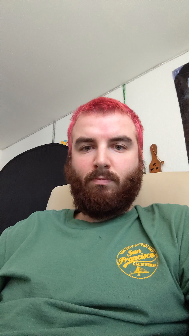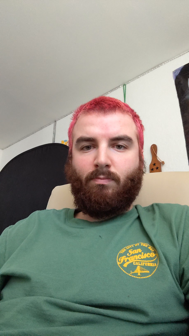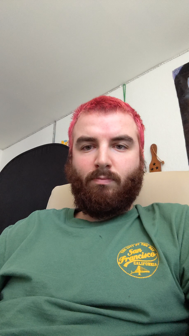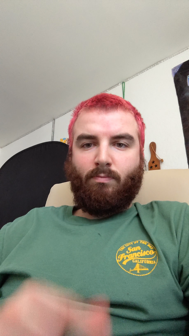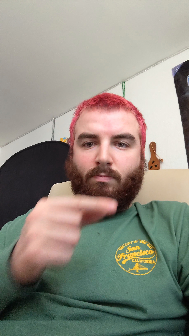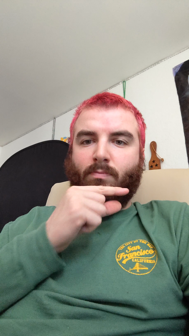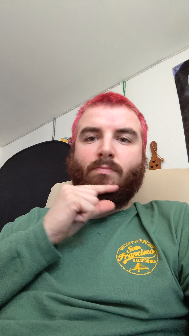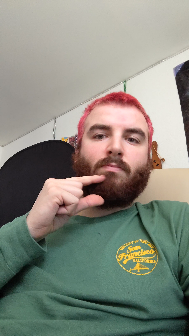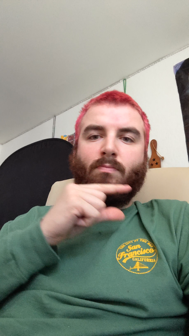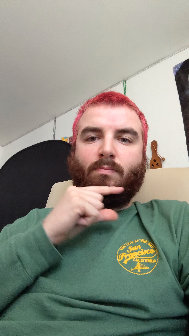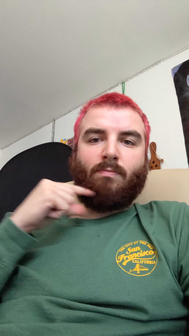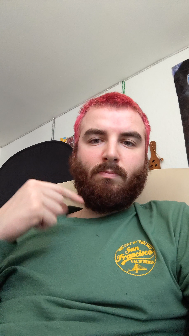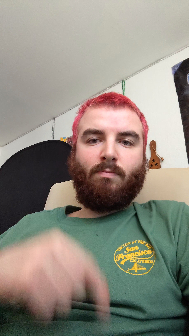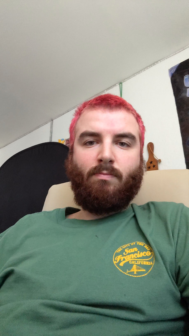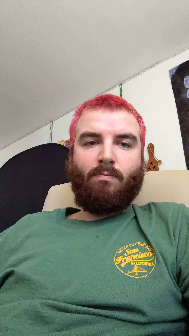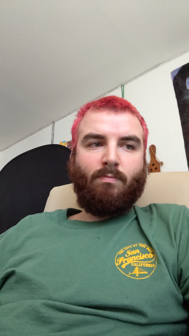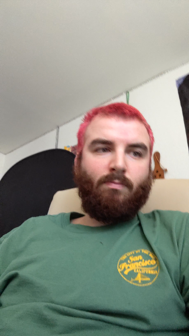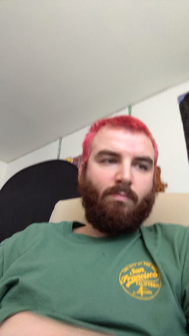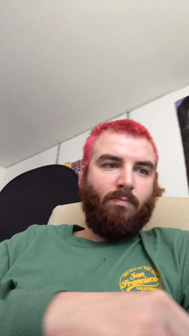glue